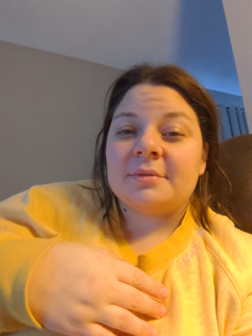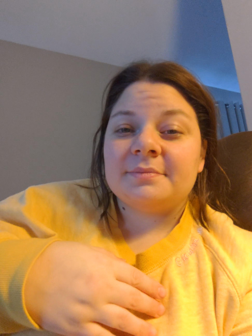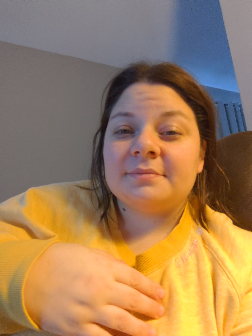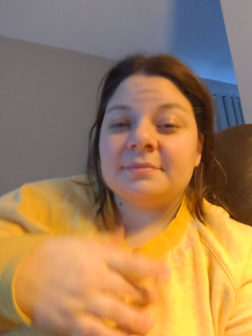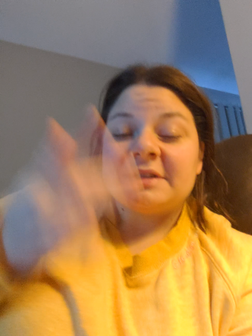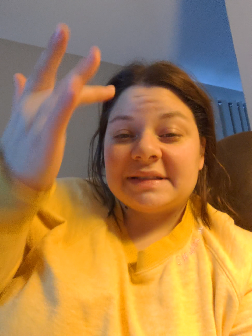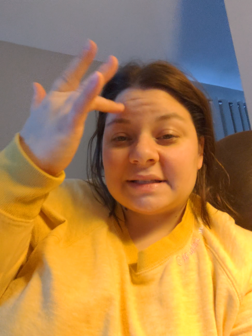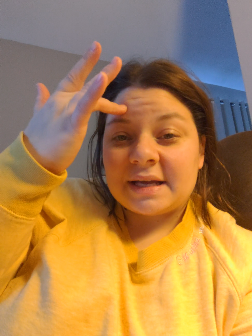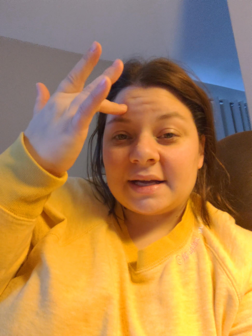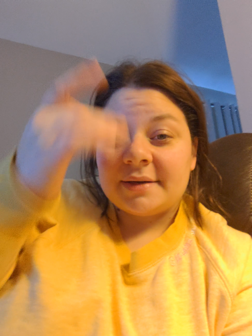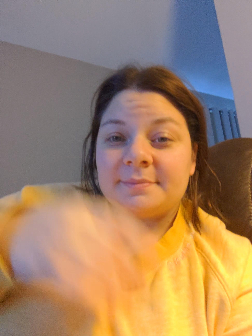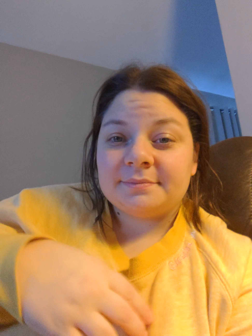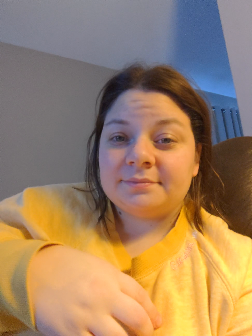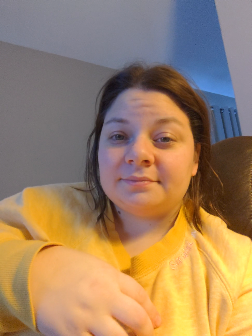sick